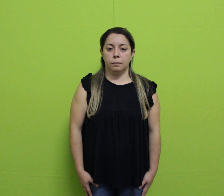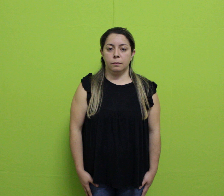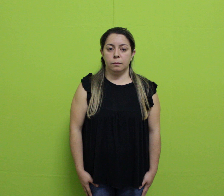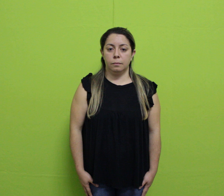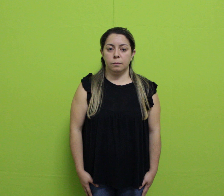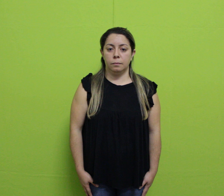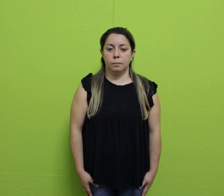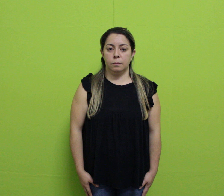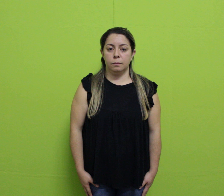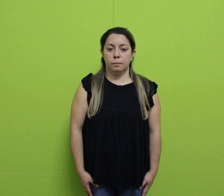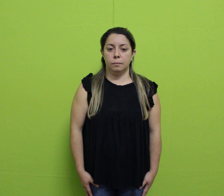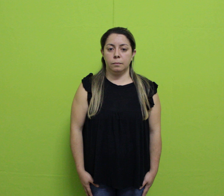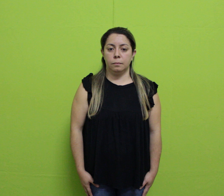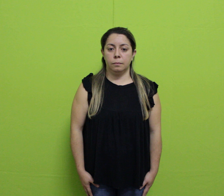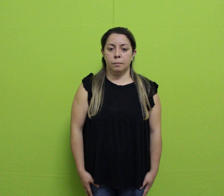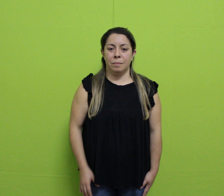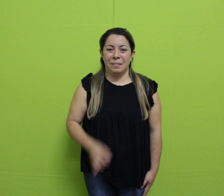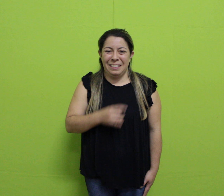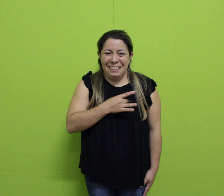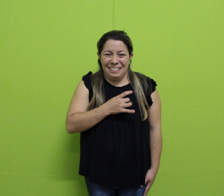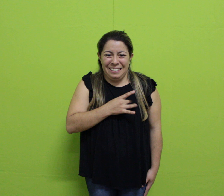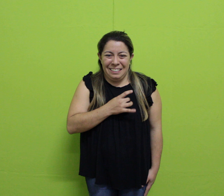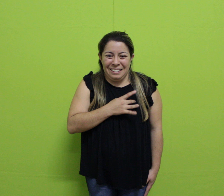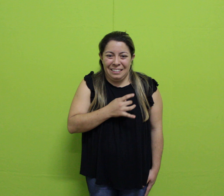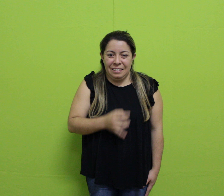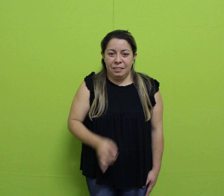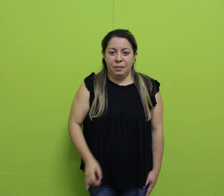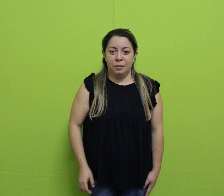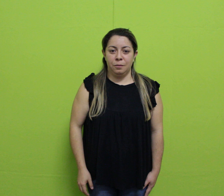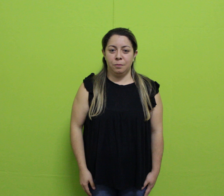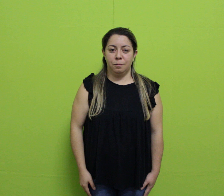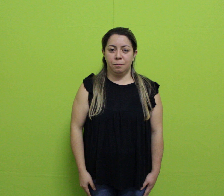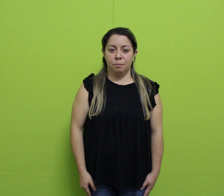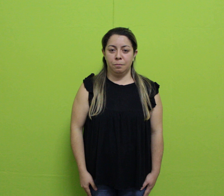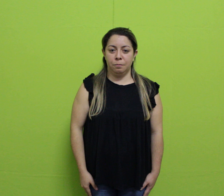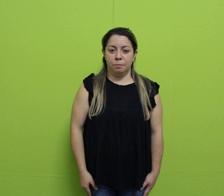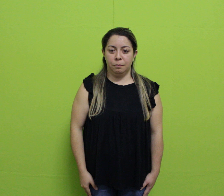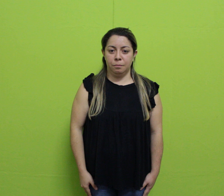medo